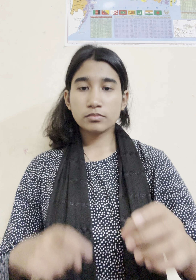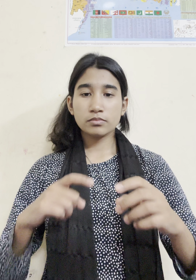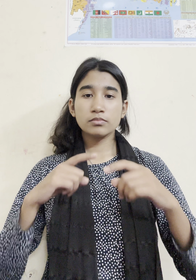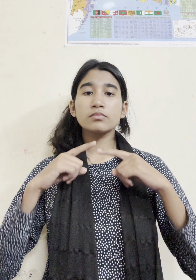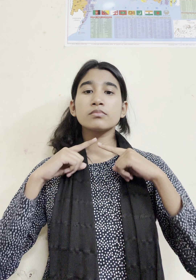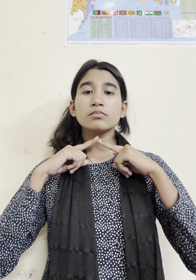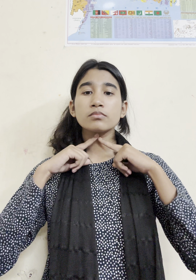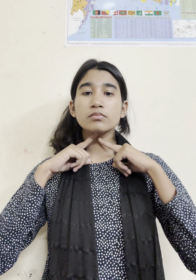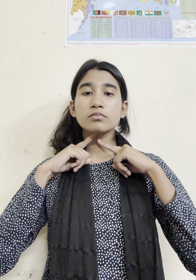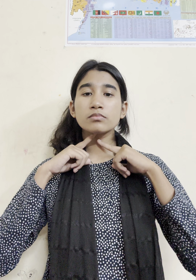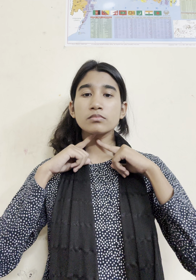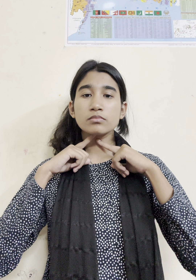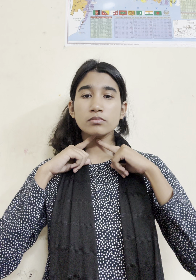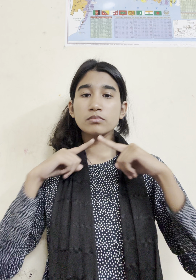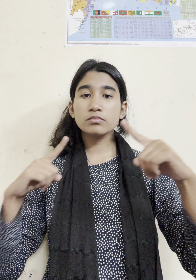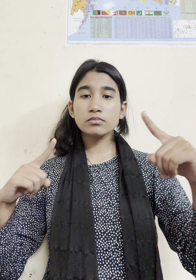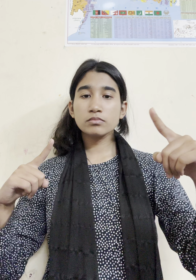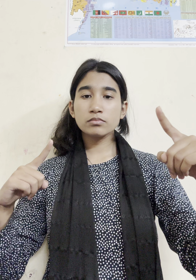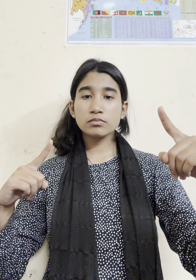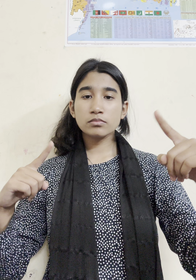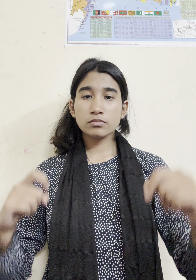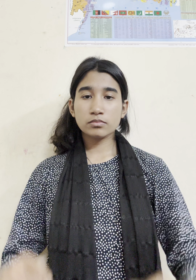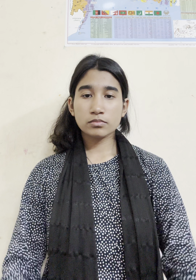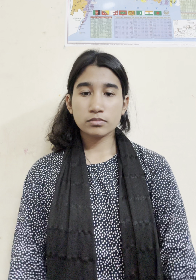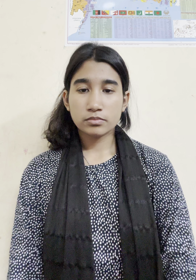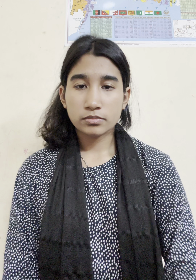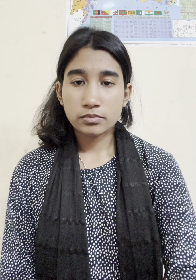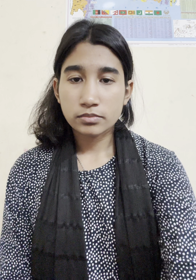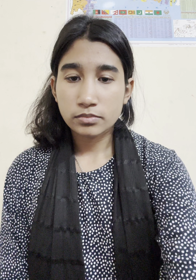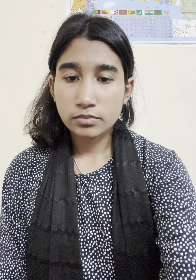চিৎকার করা